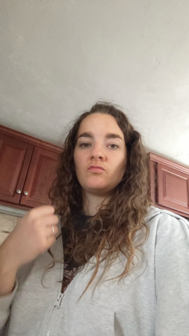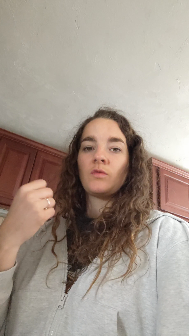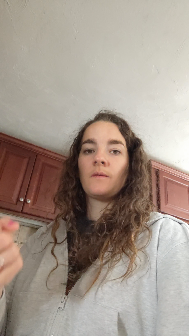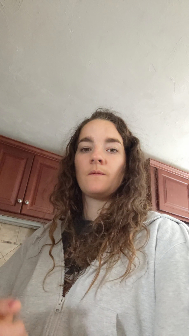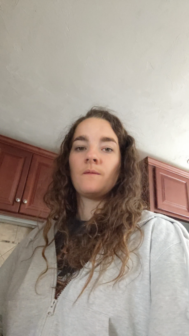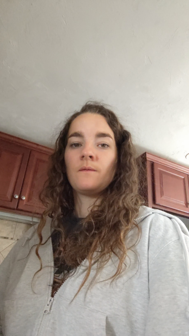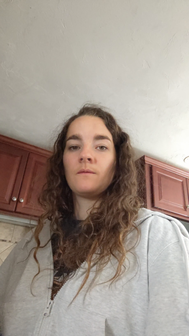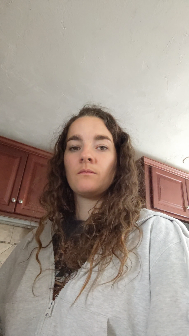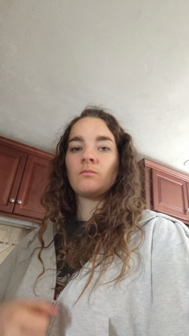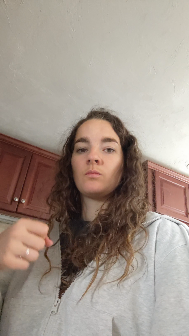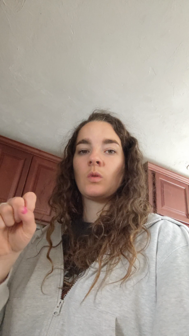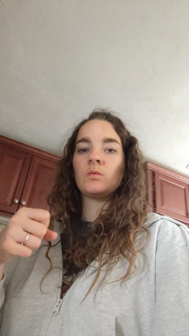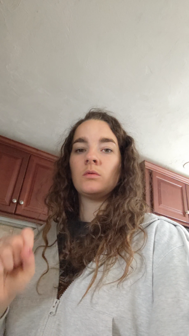motorcycle